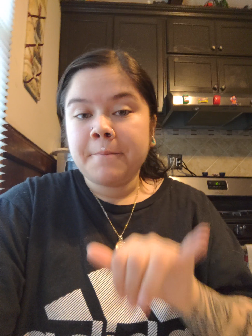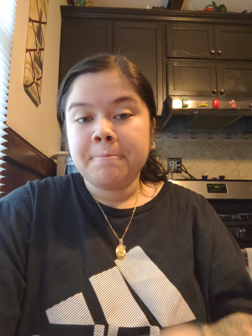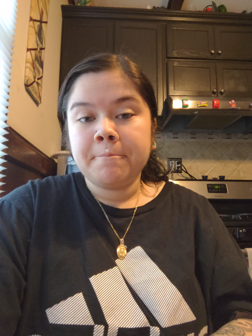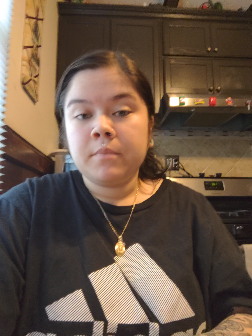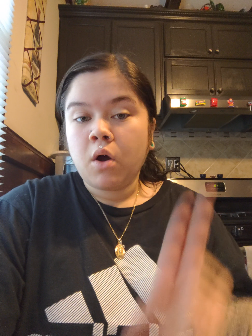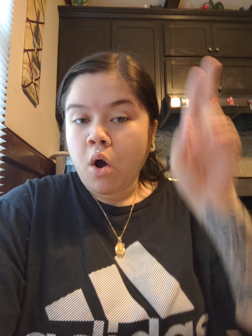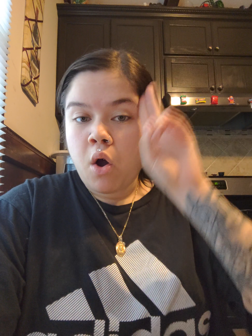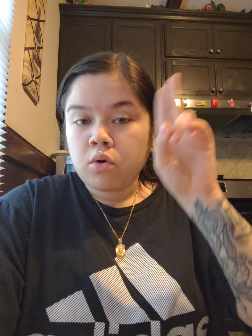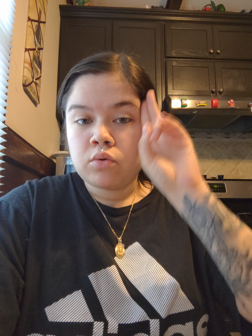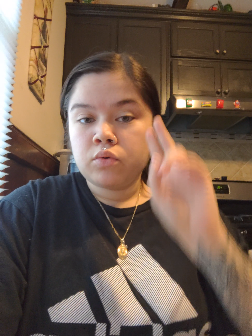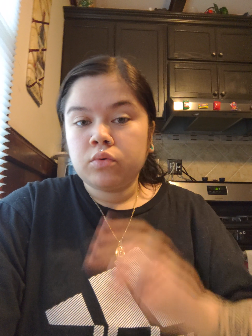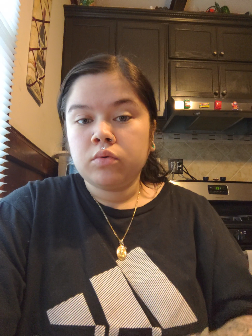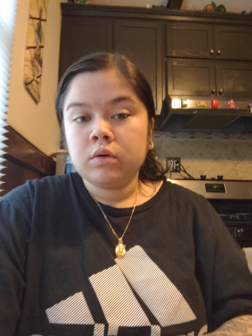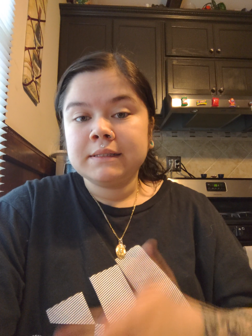uncle